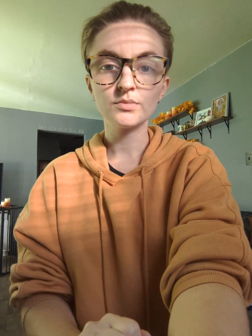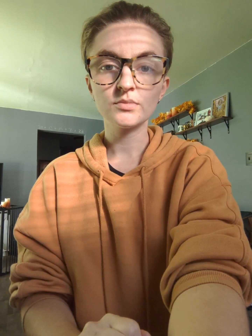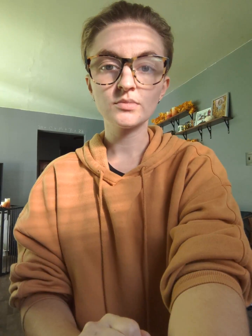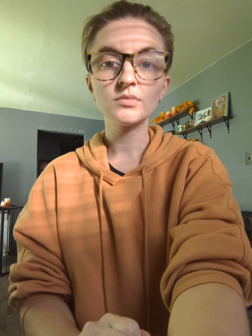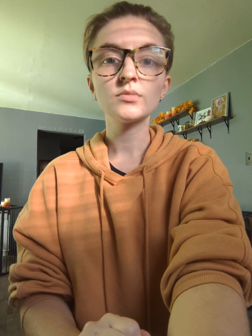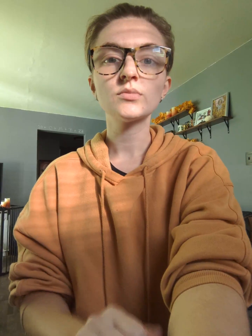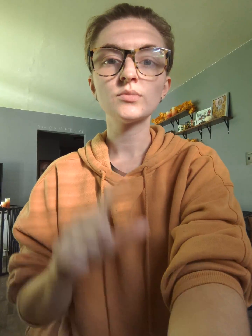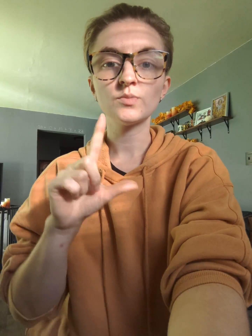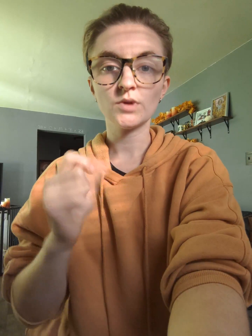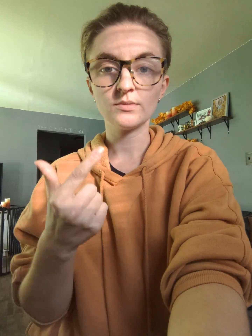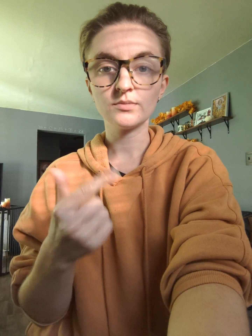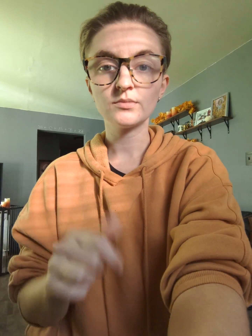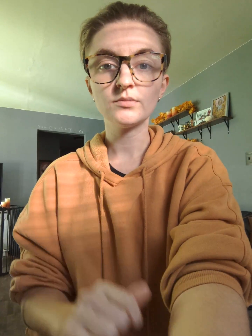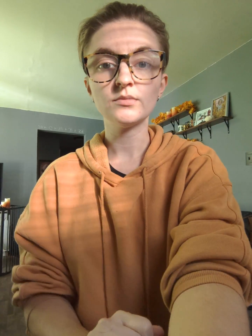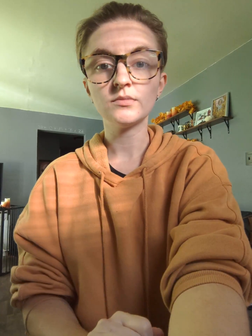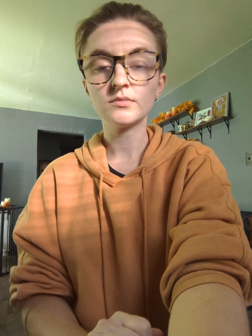leg